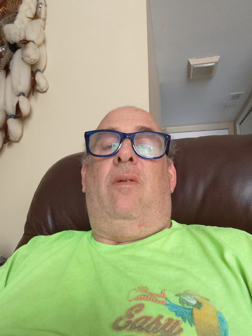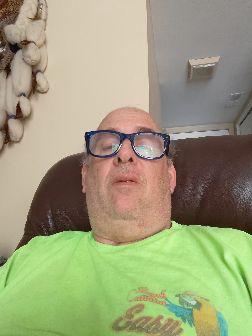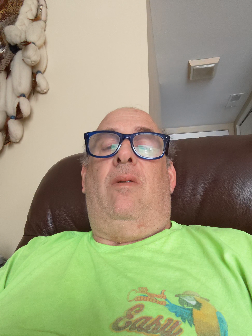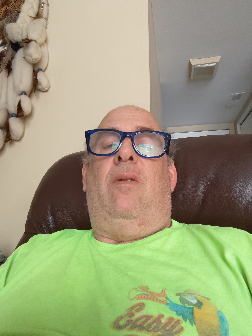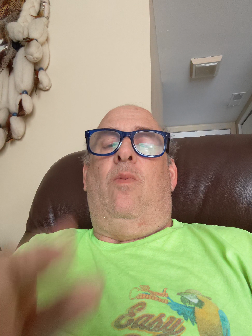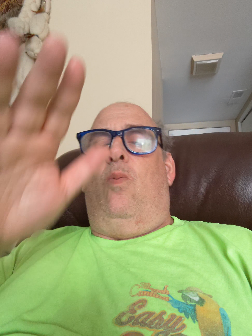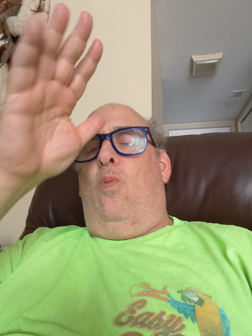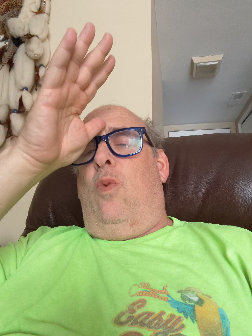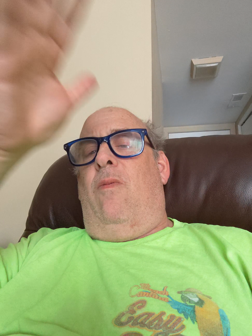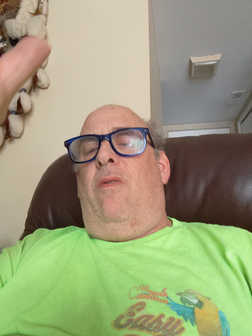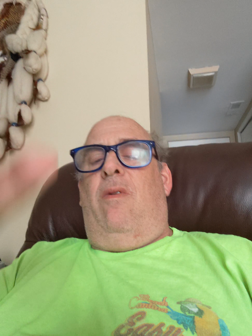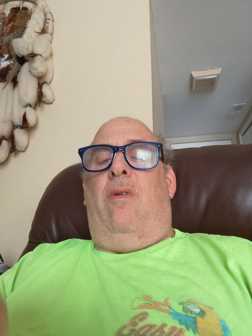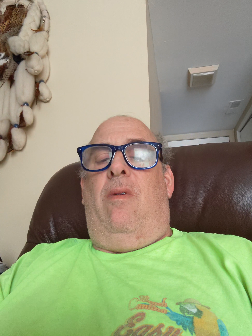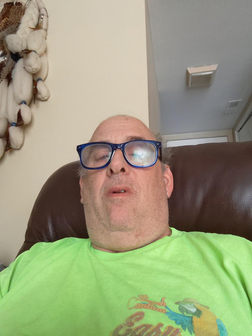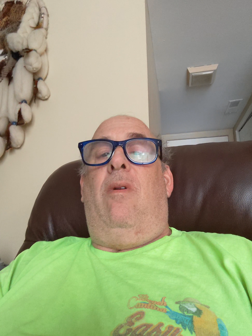grandpa